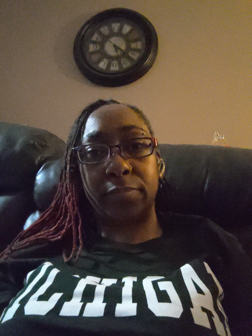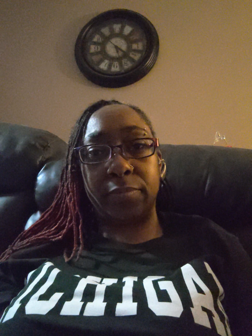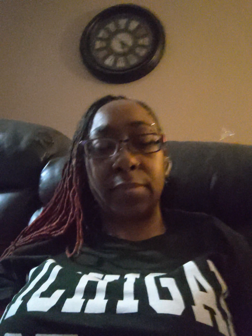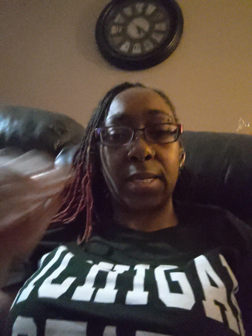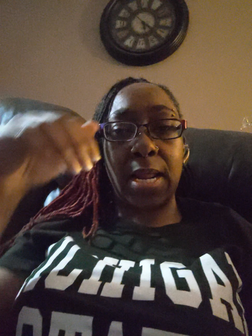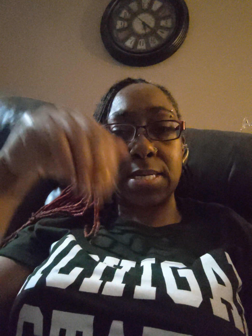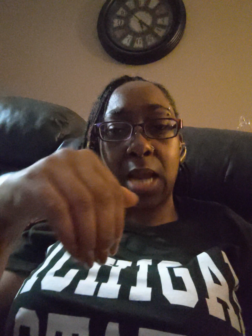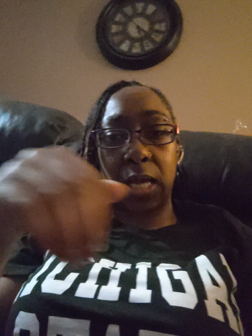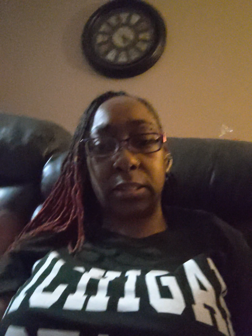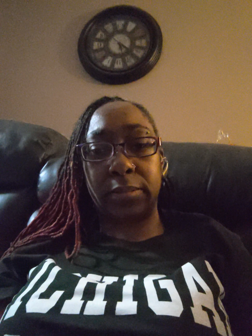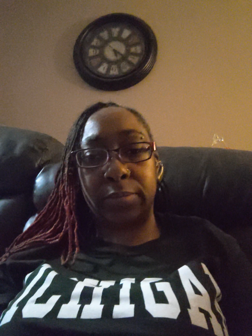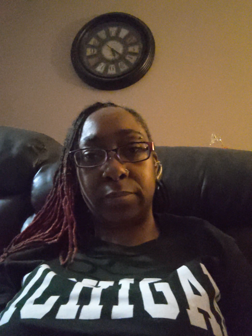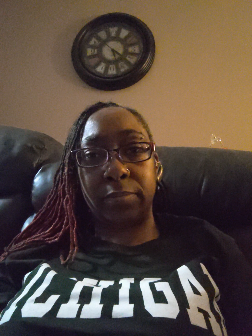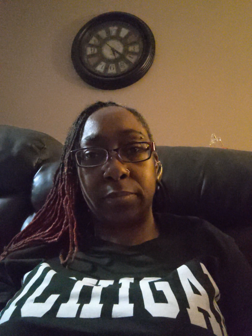night